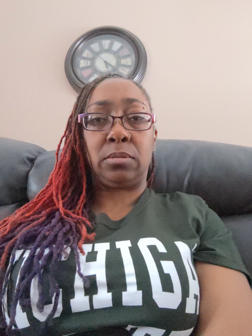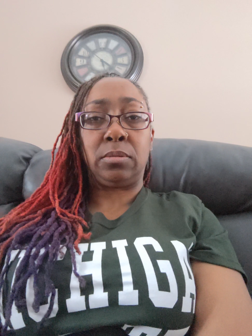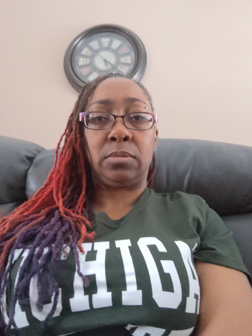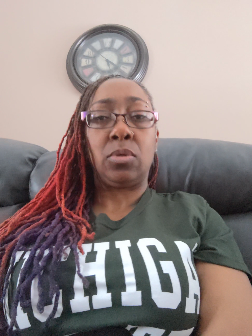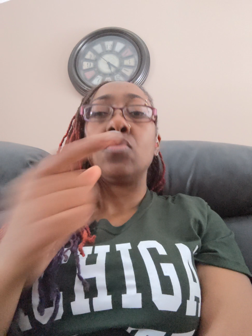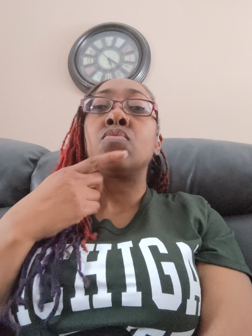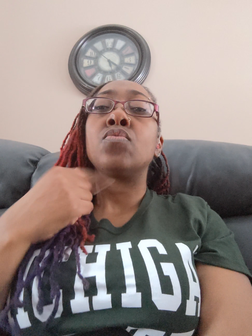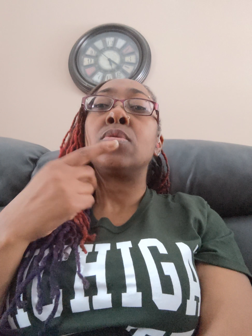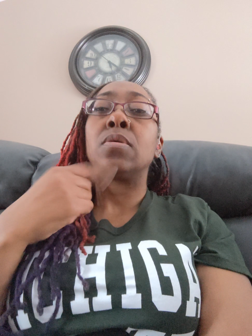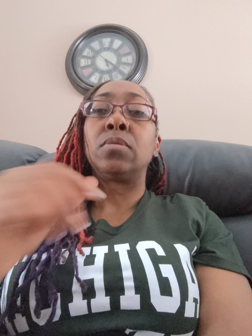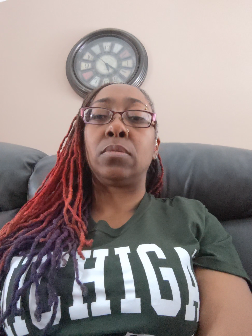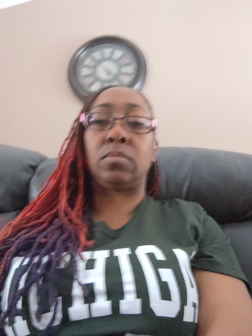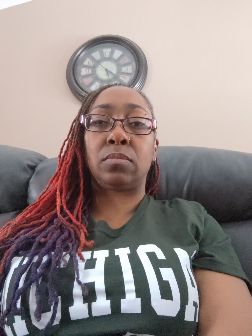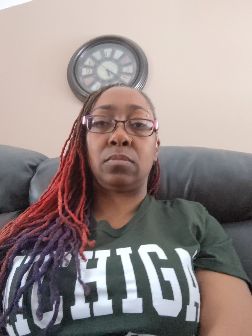red